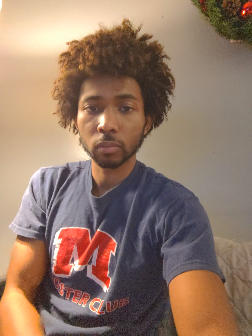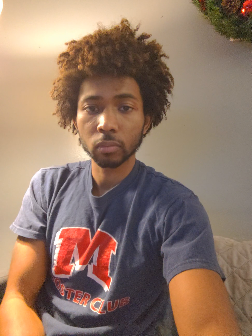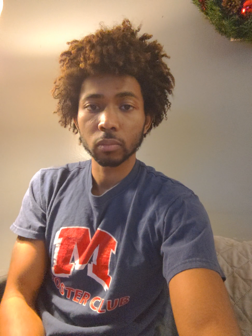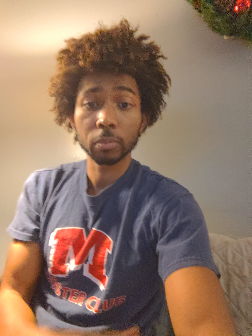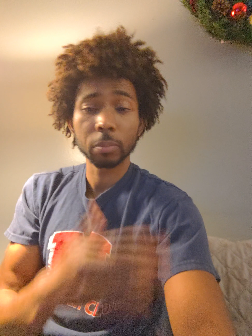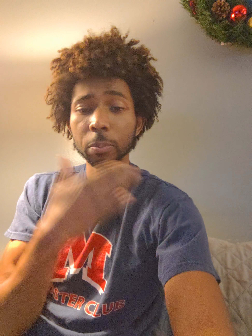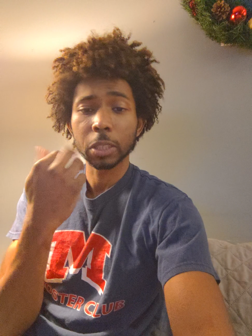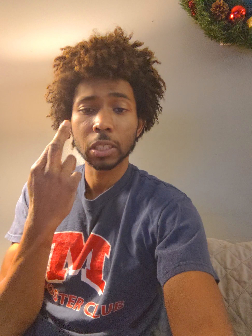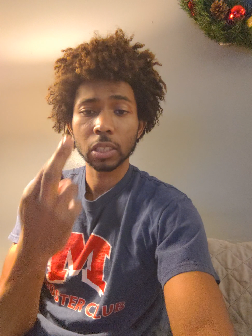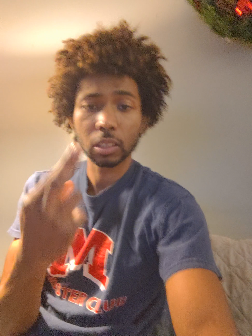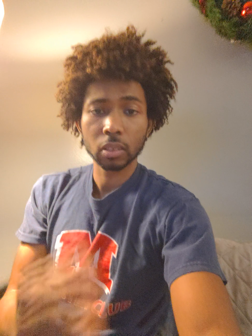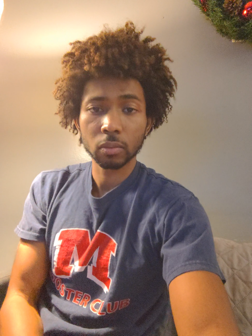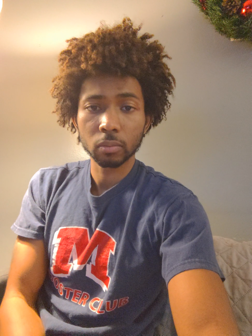beside